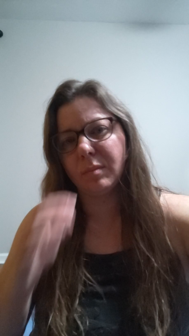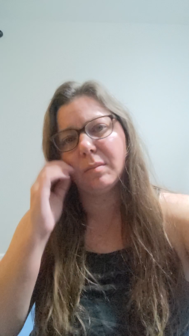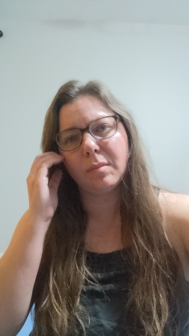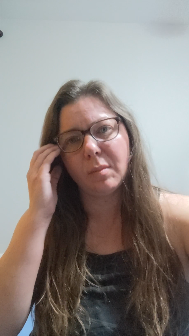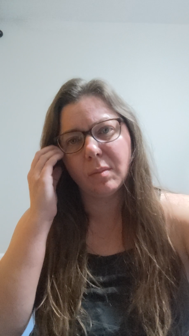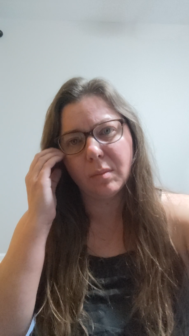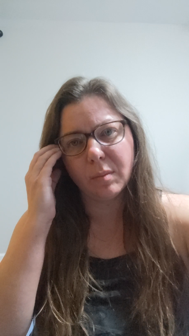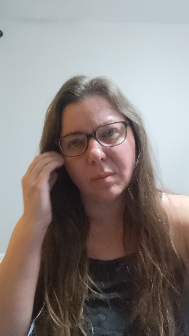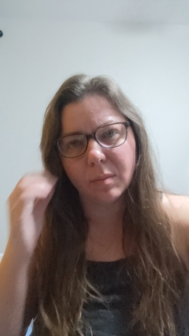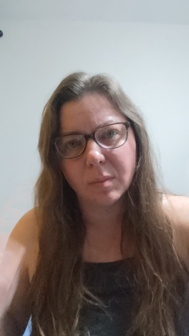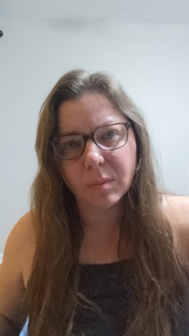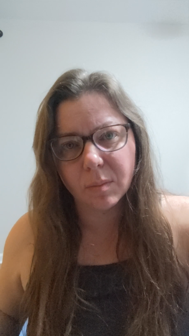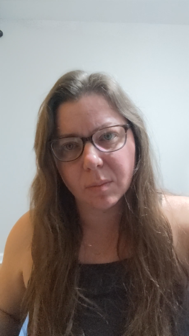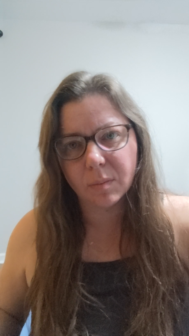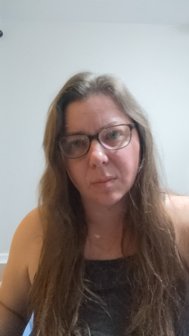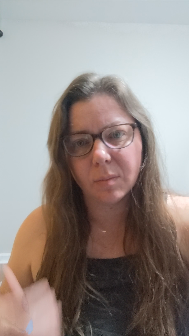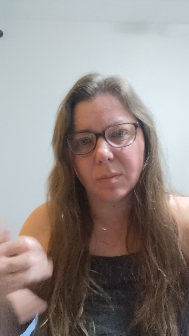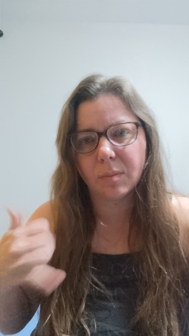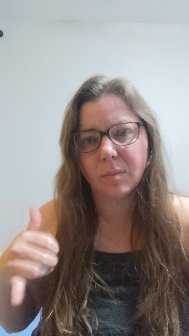party